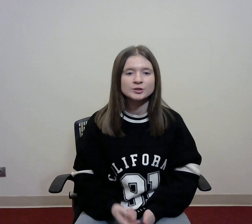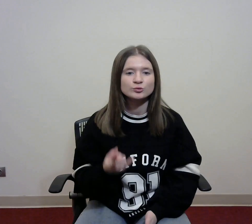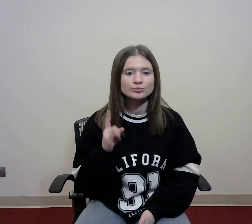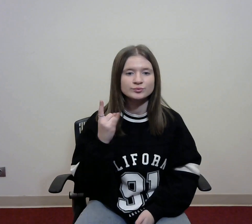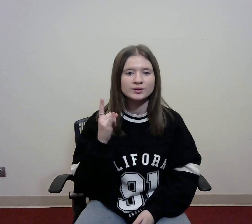uşaq